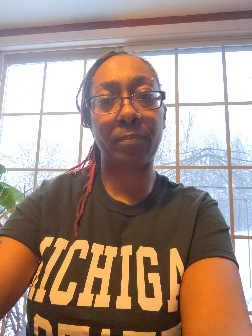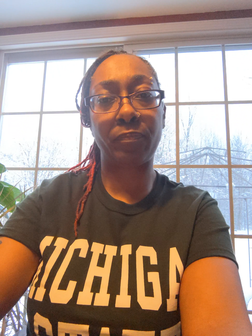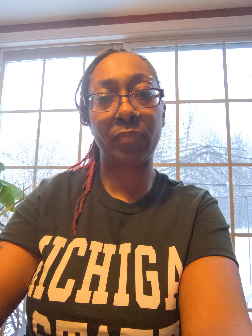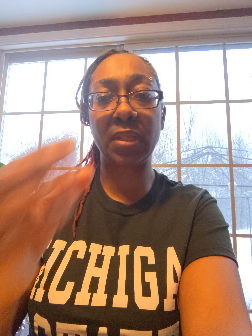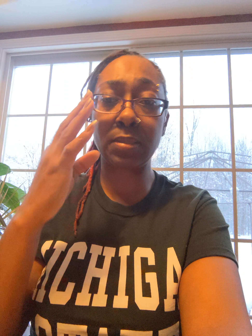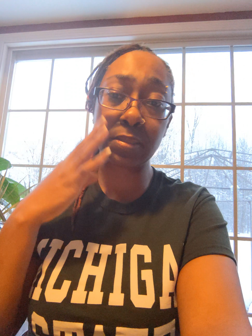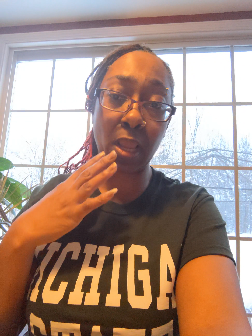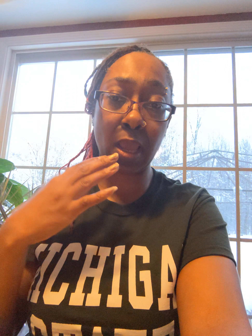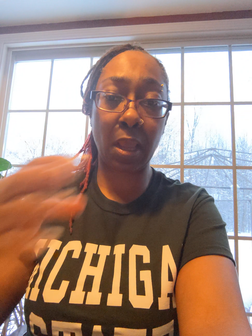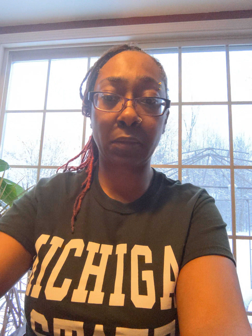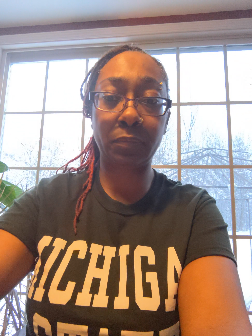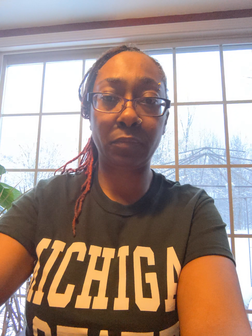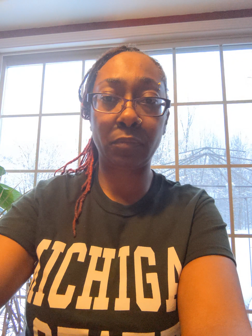sad